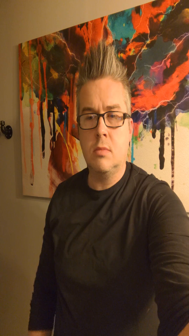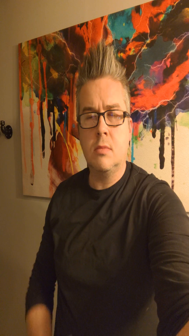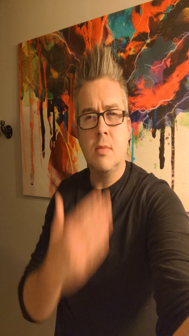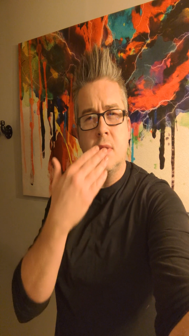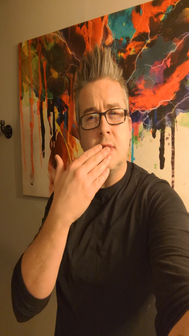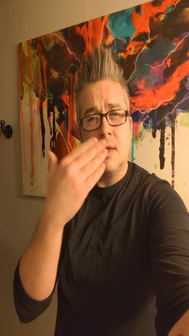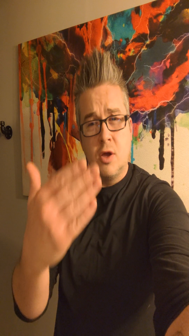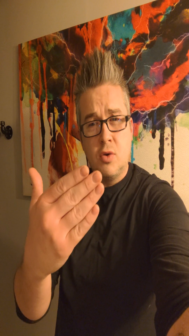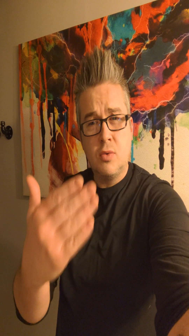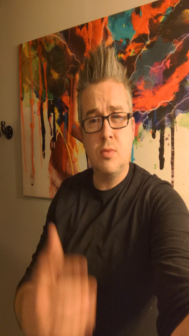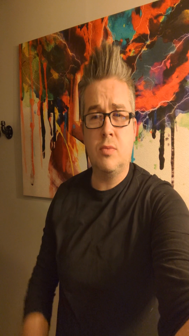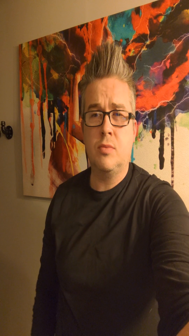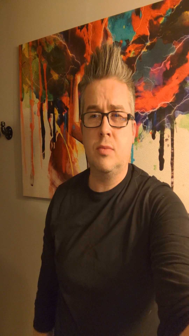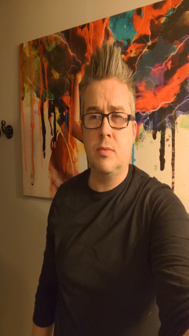thank you